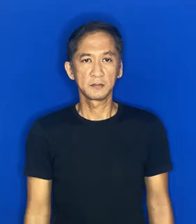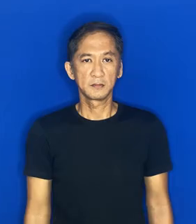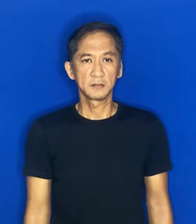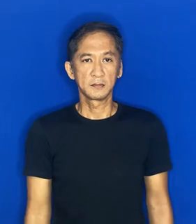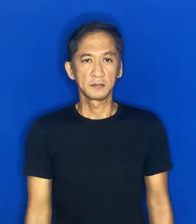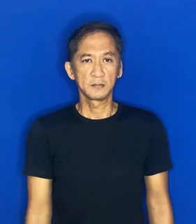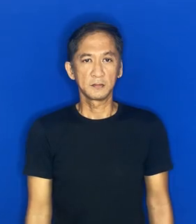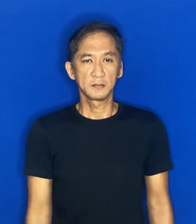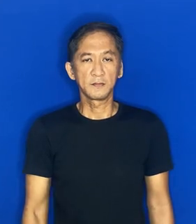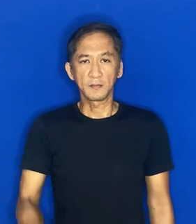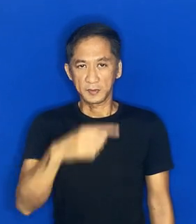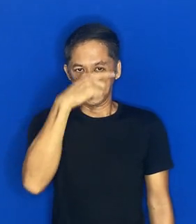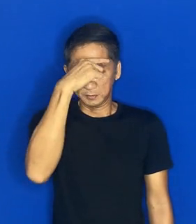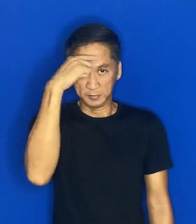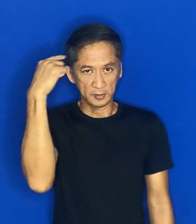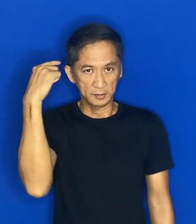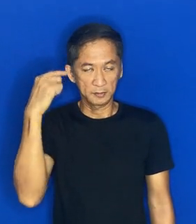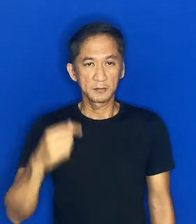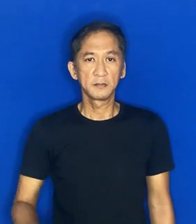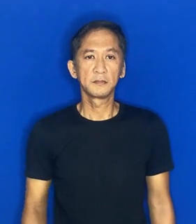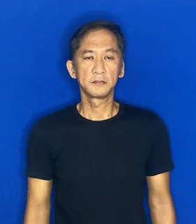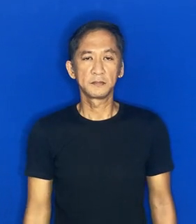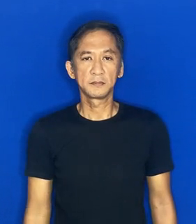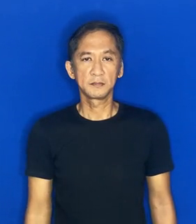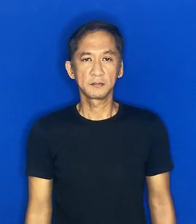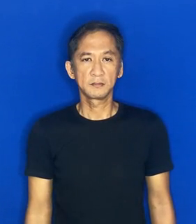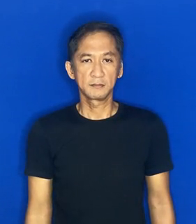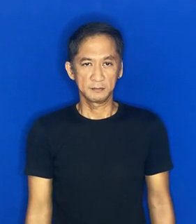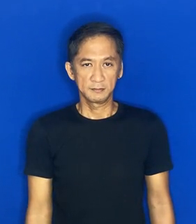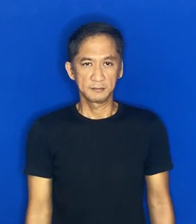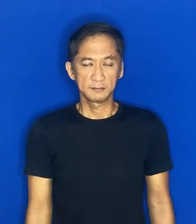black